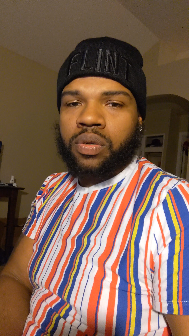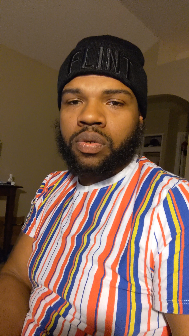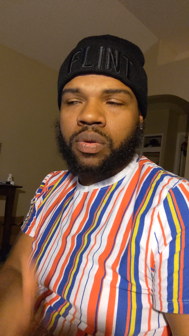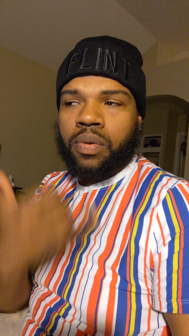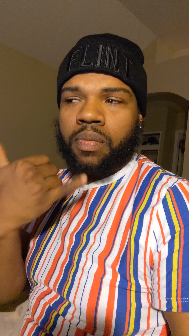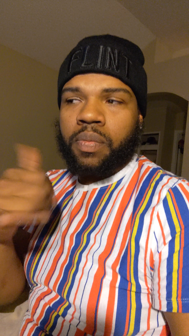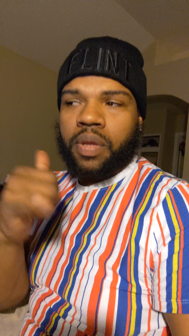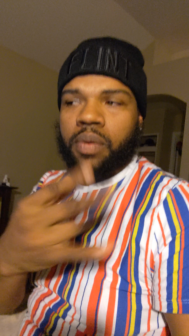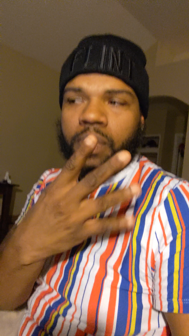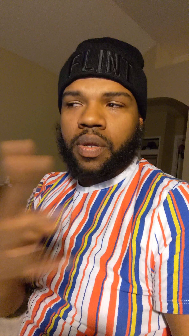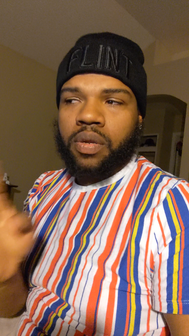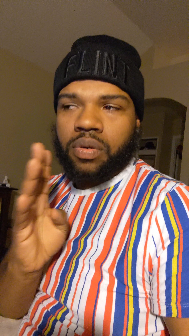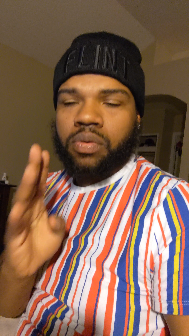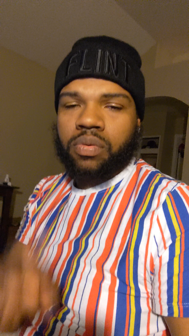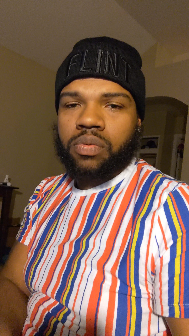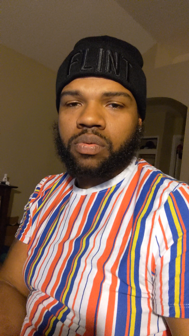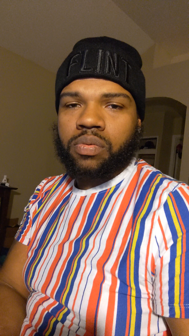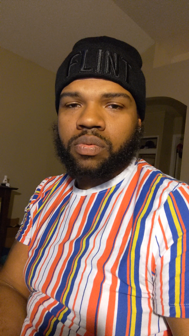playpen